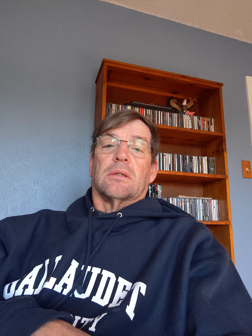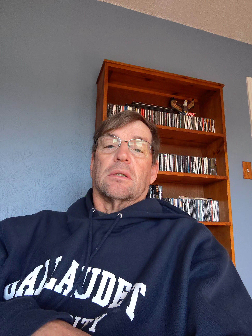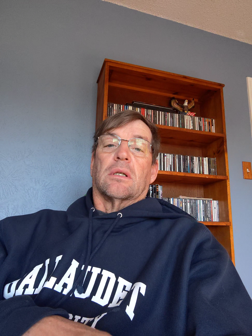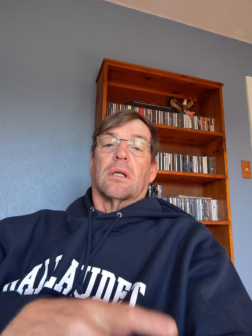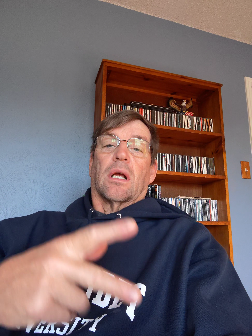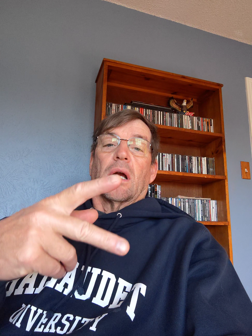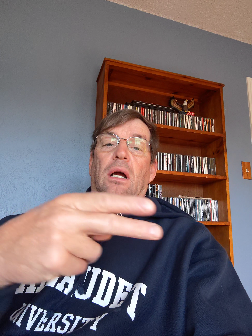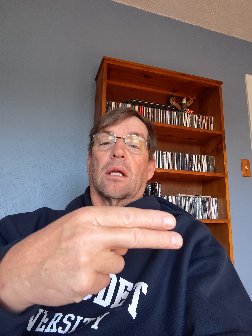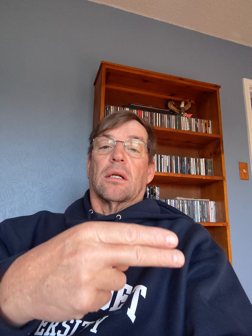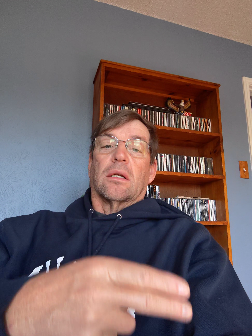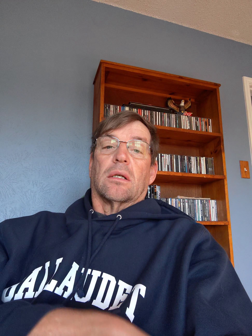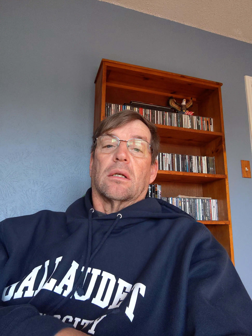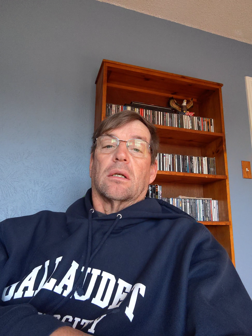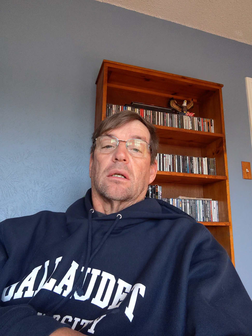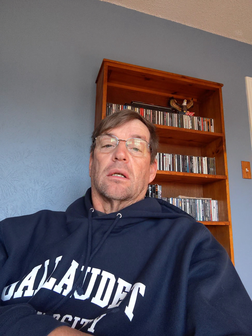cut